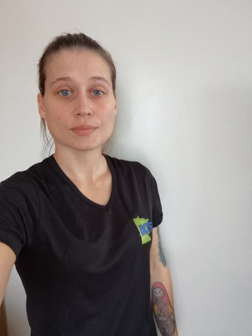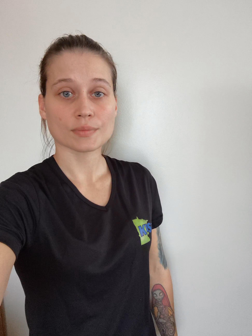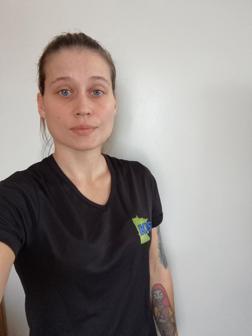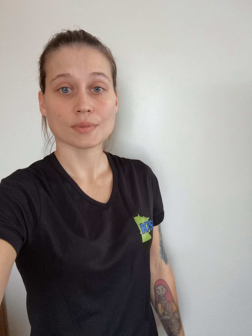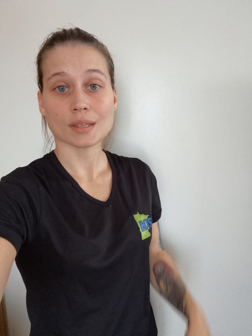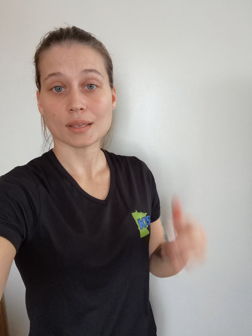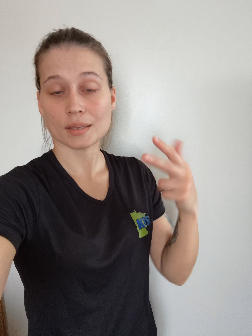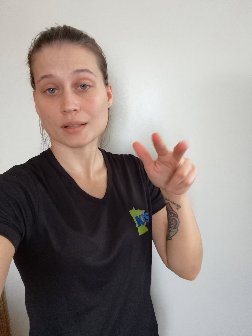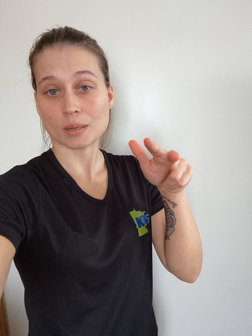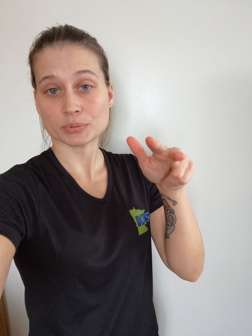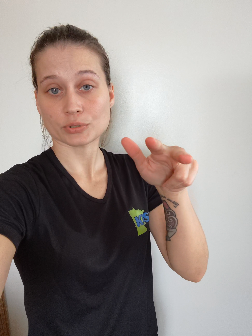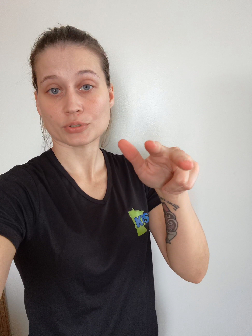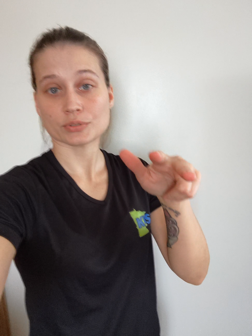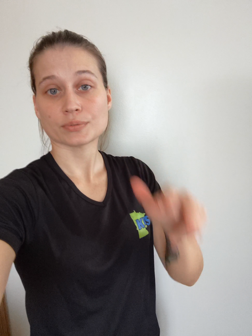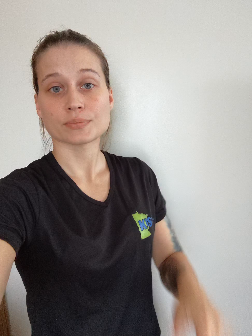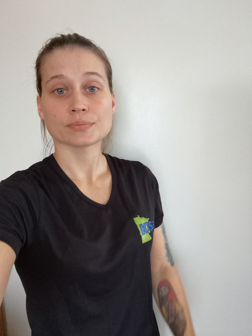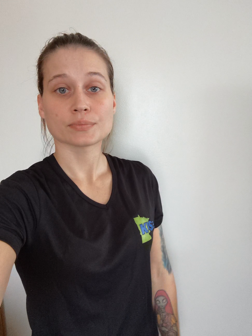helicopter